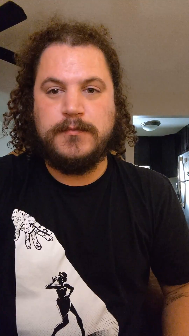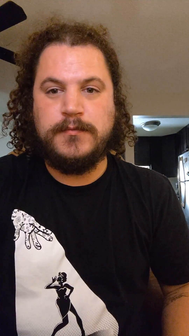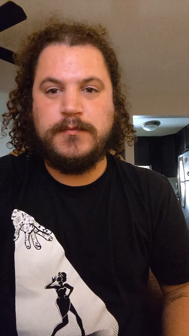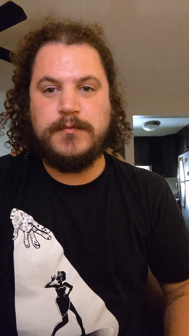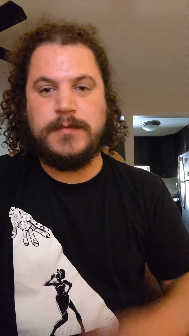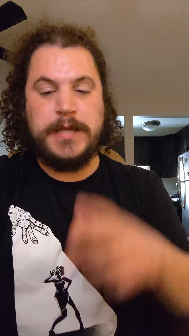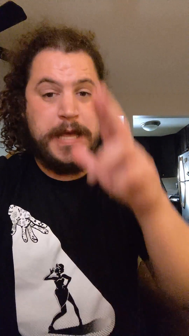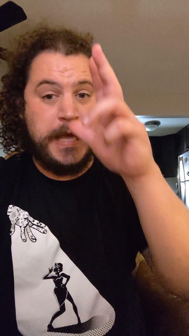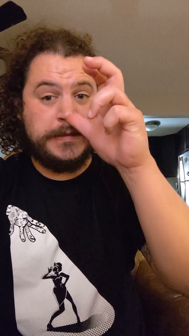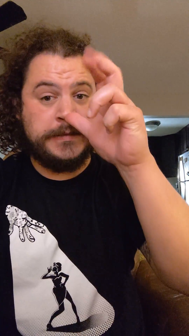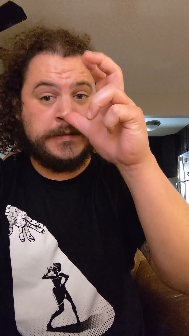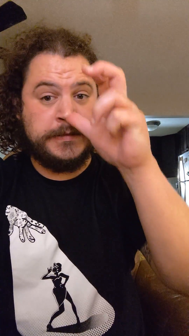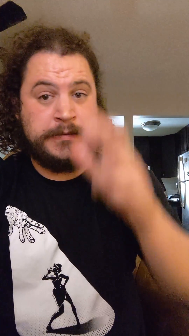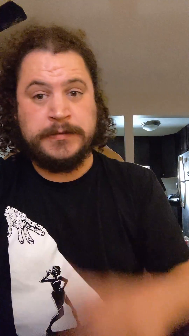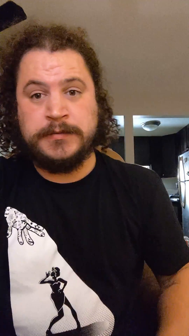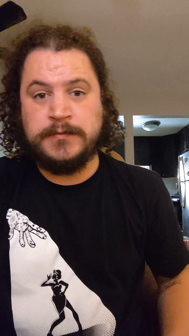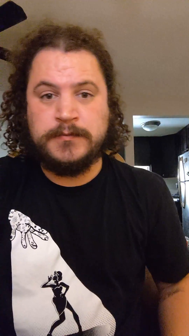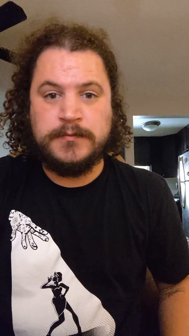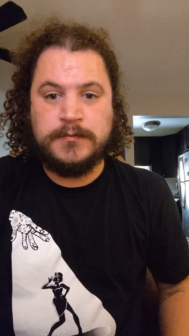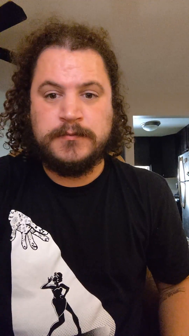ant